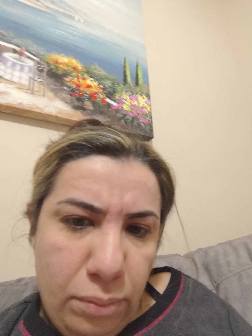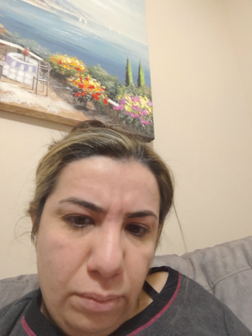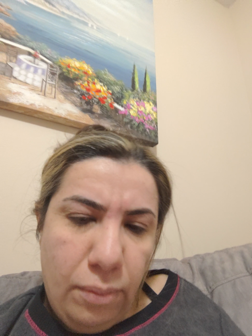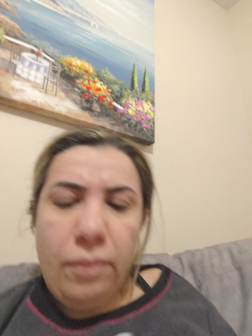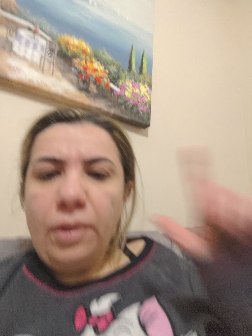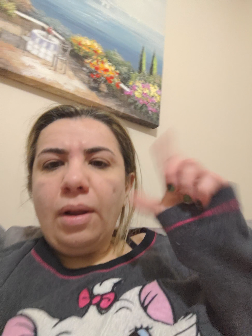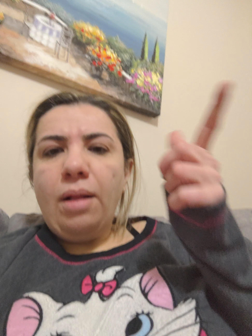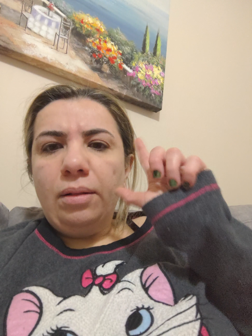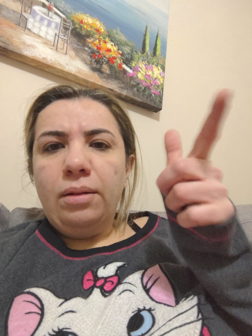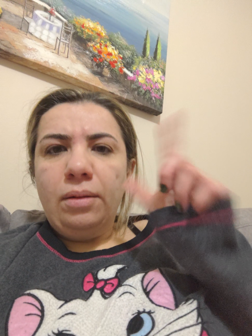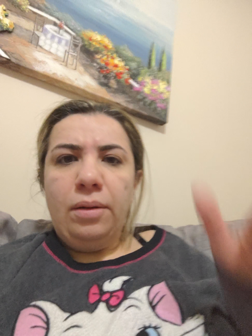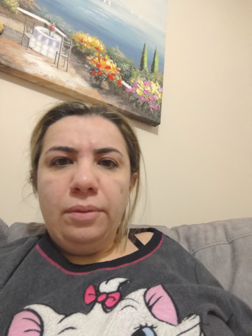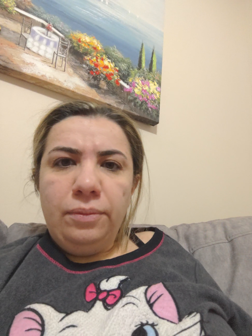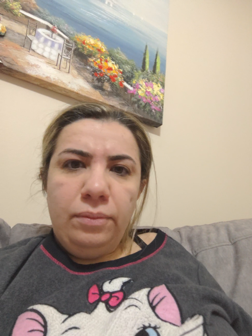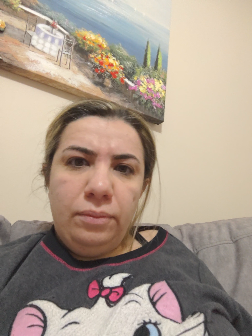later